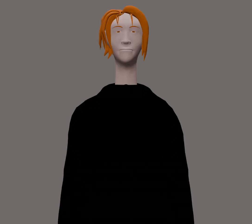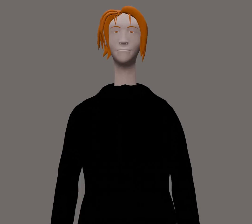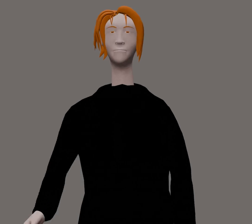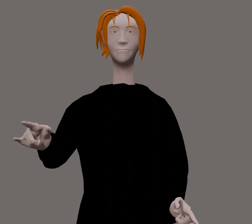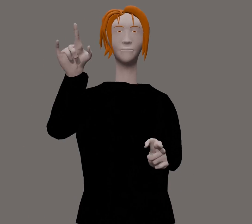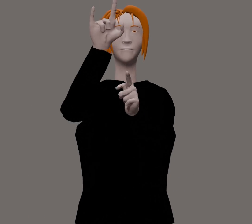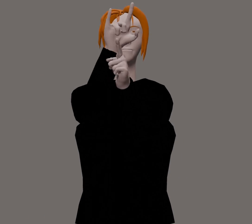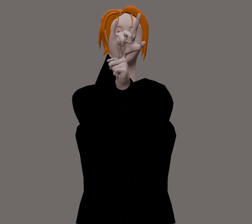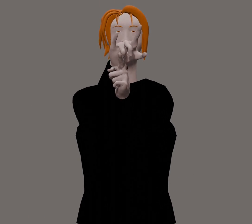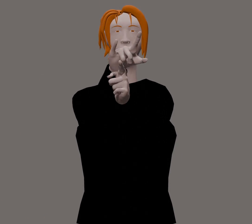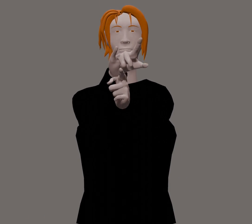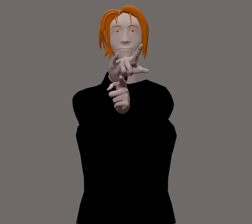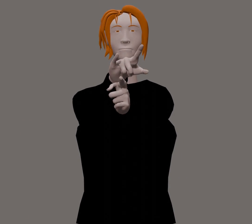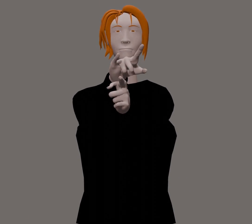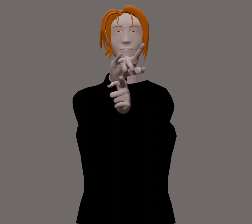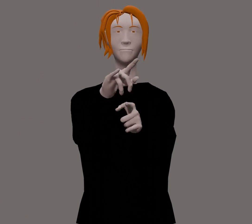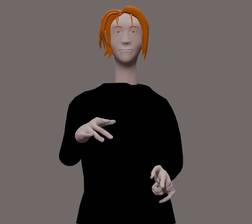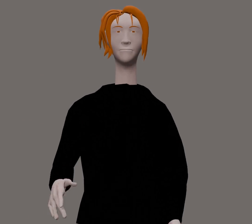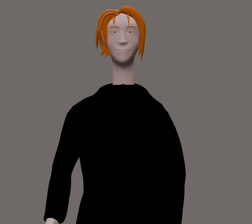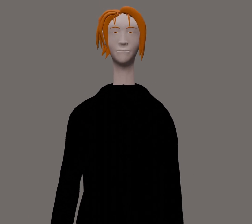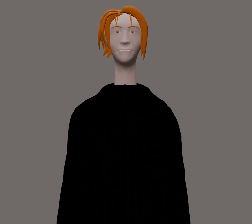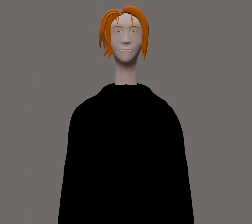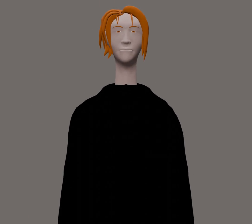Bomber